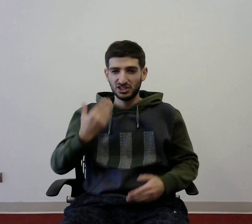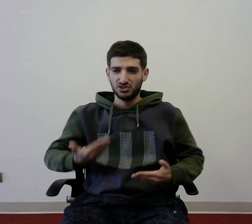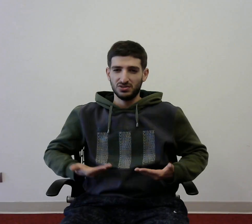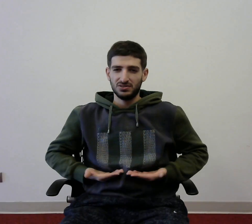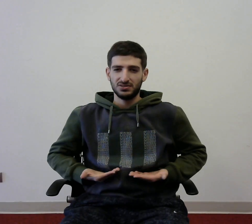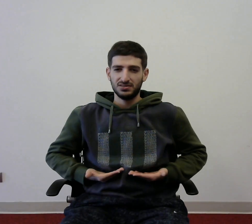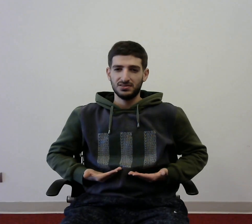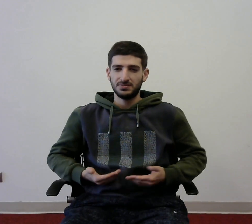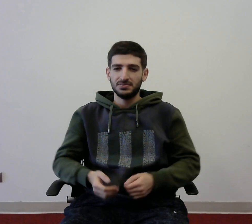yaşamaq